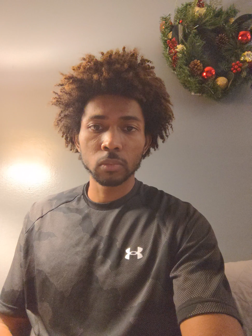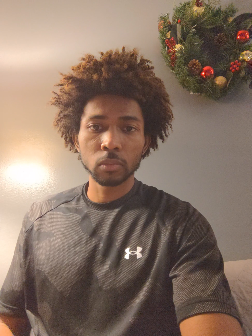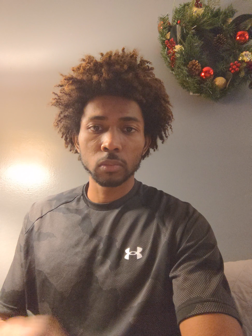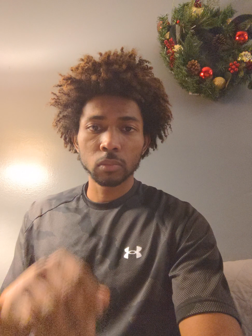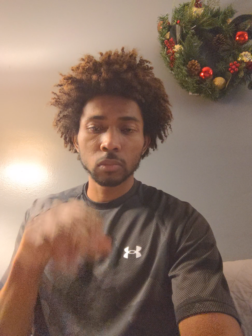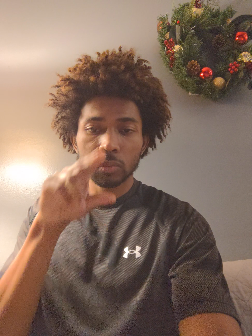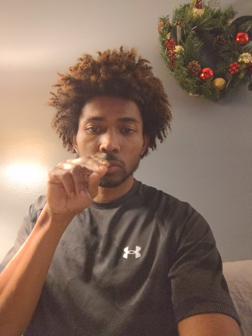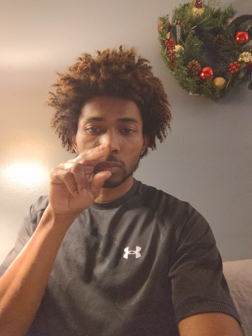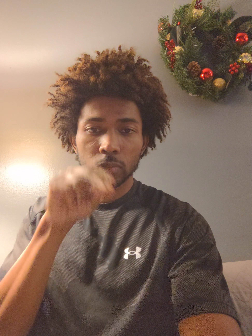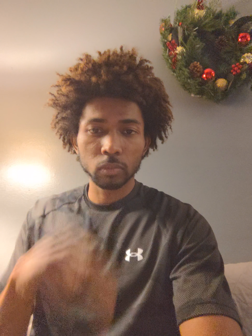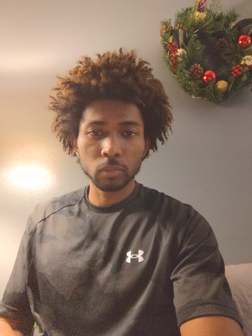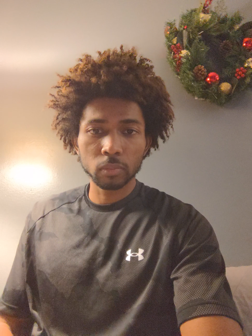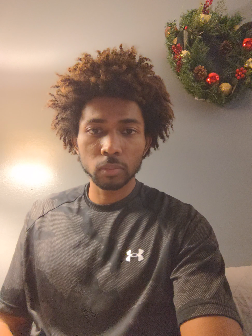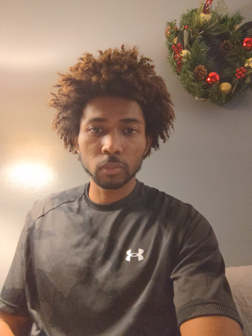goose